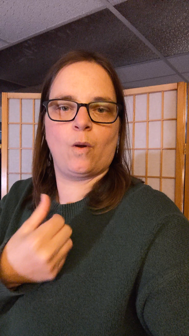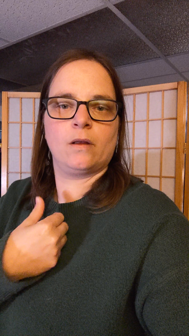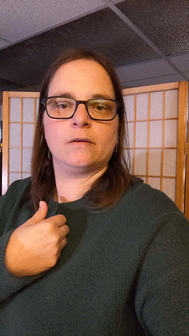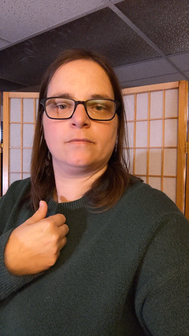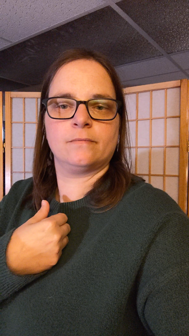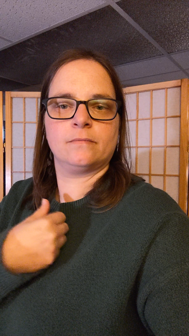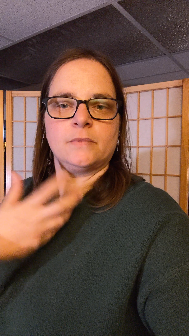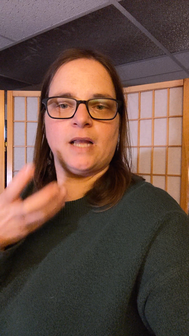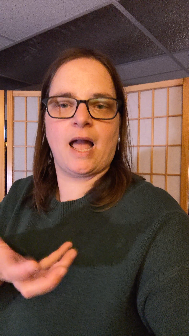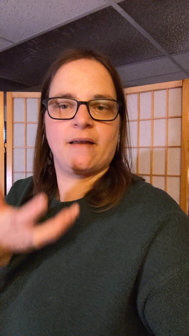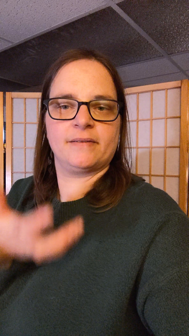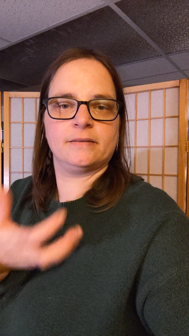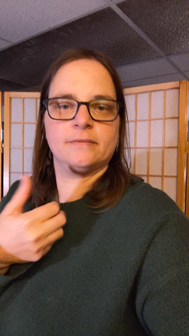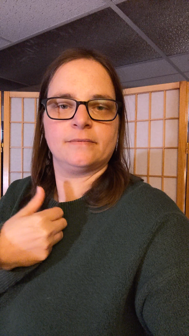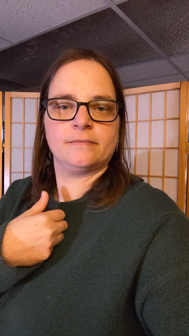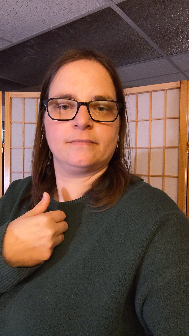heavy